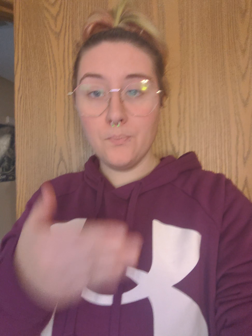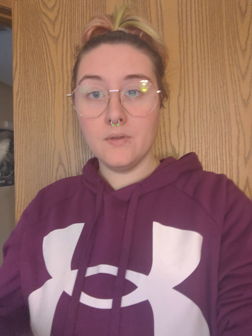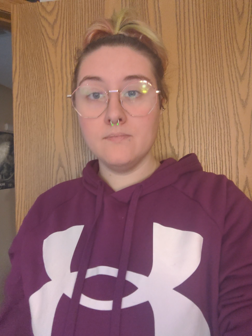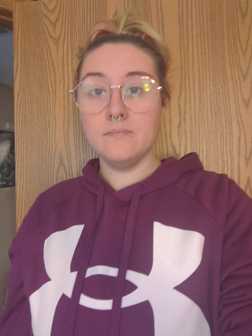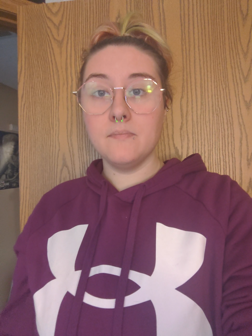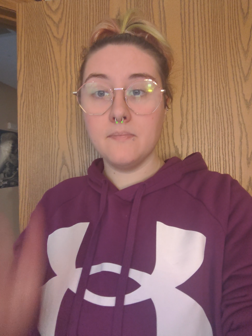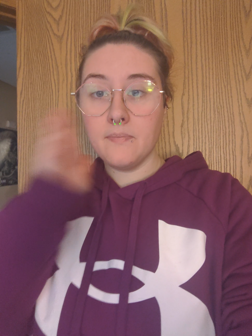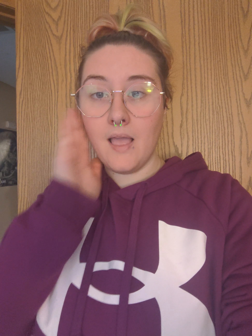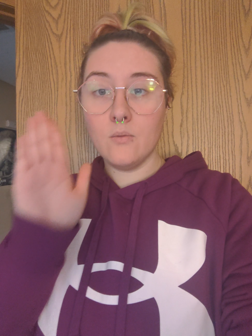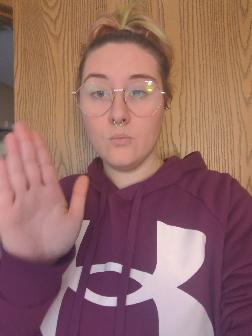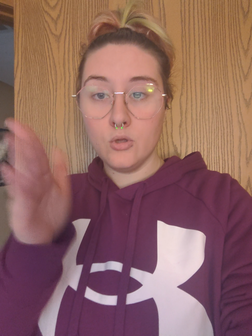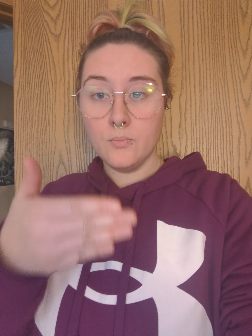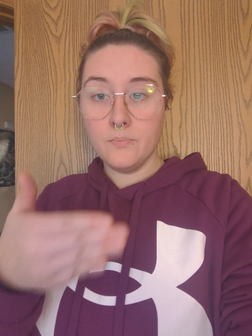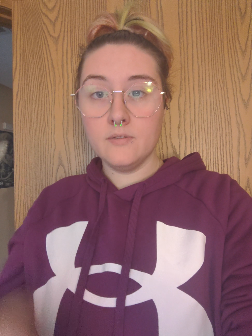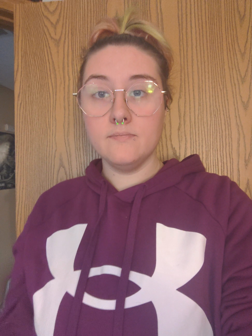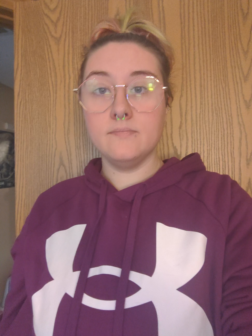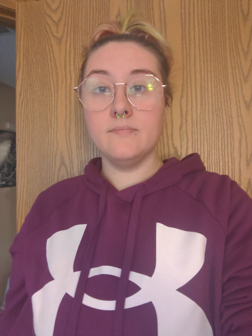bedroom